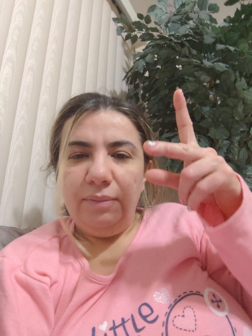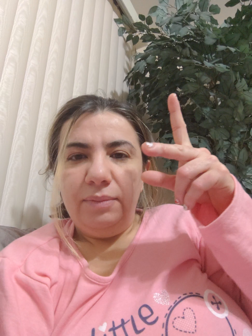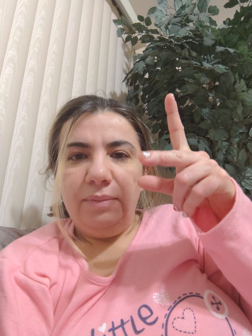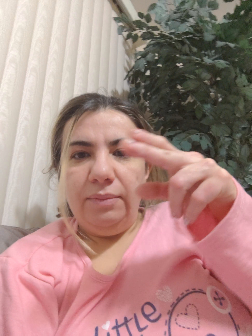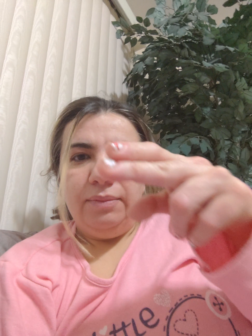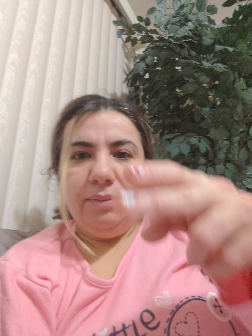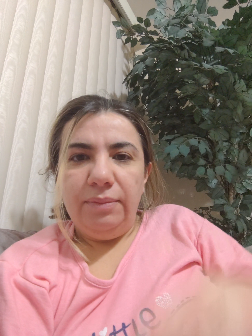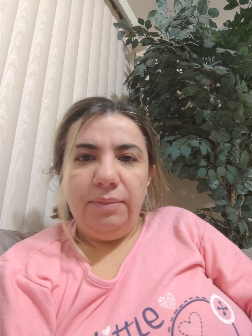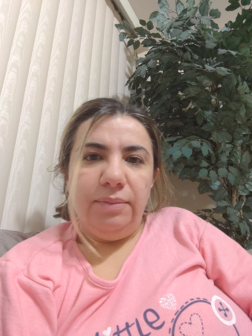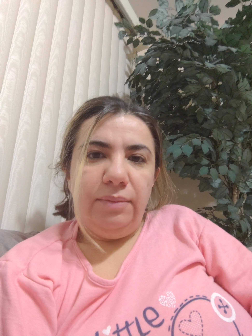cut